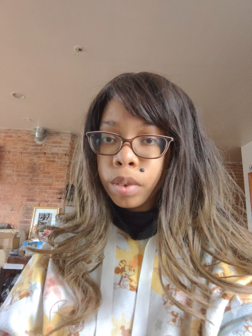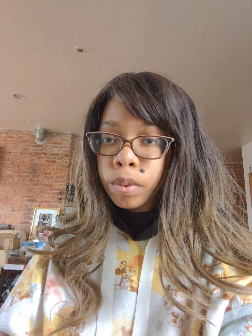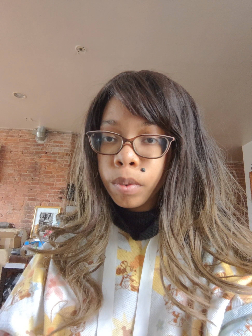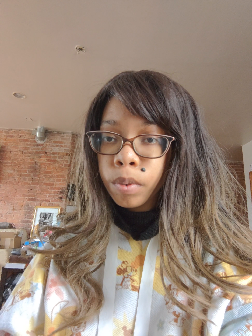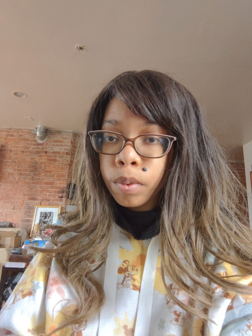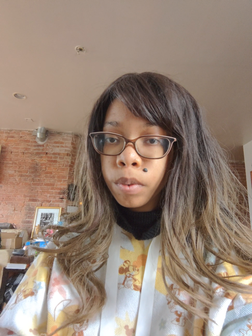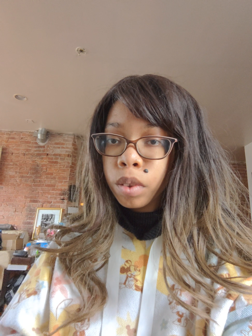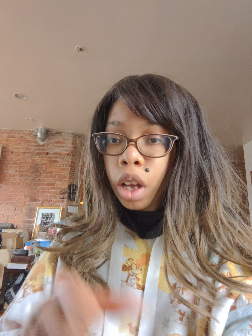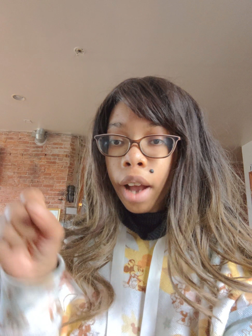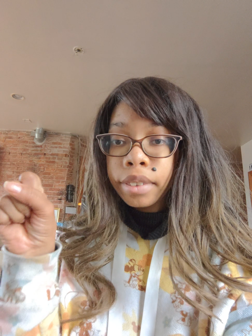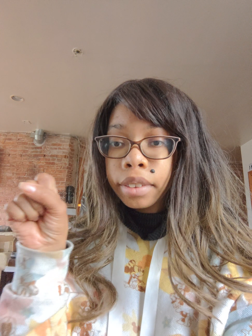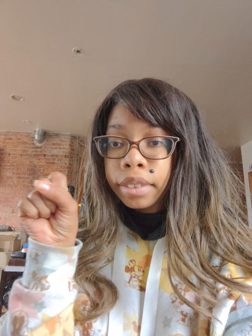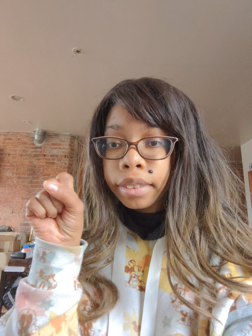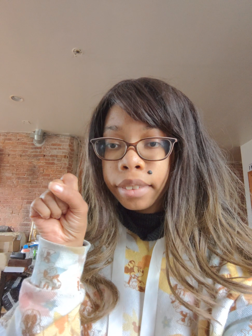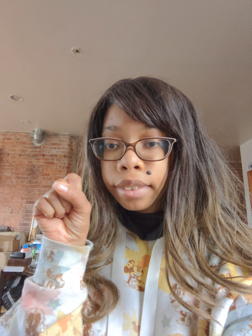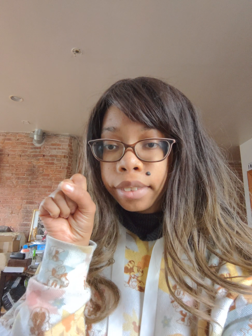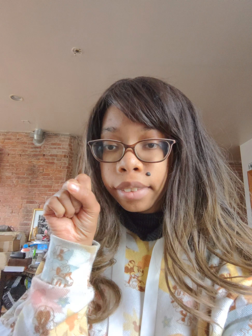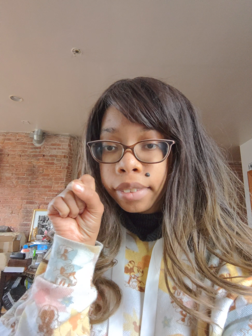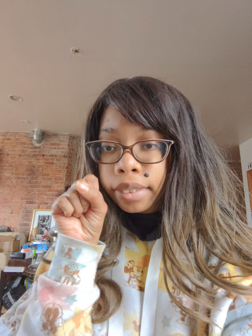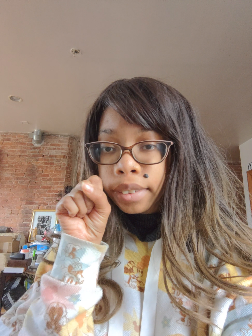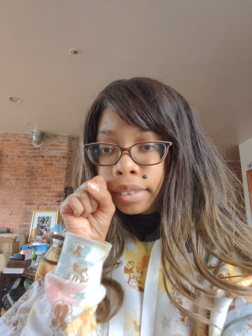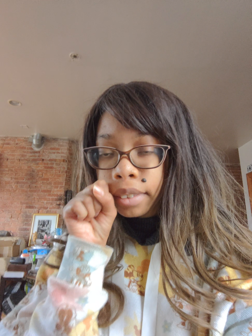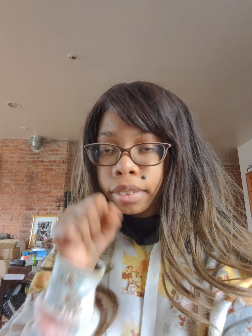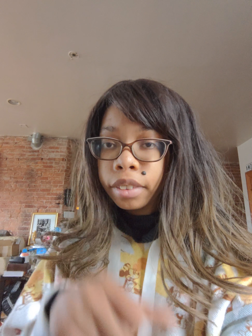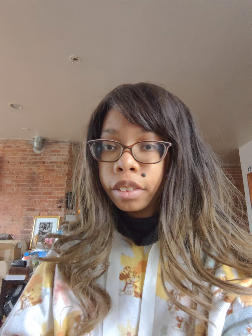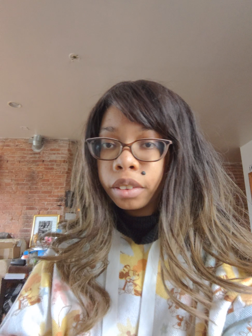carrot